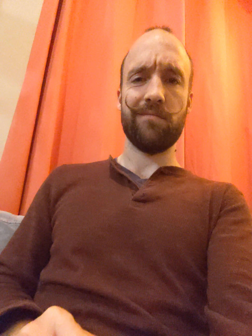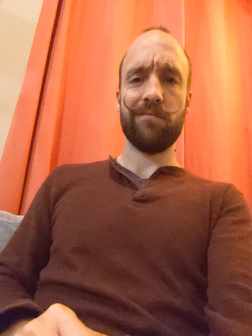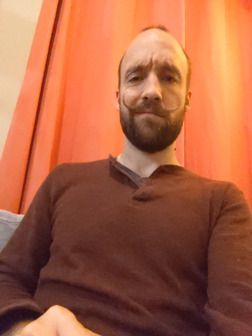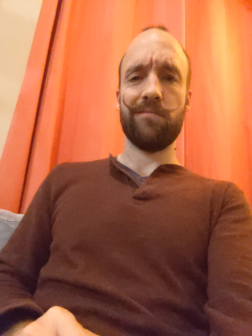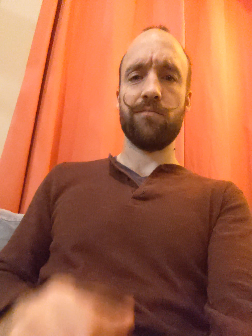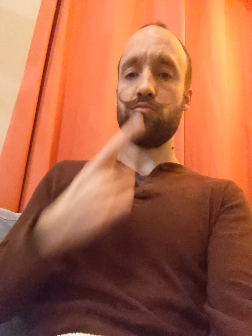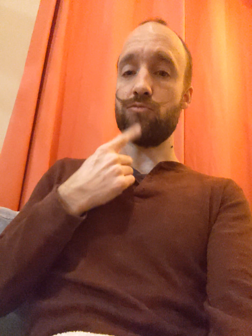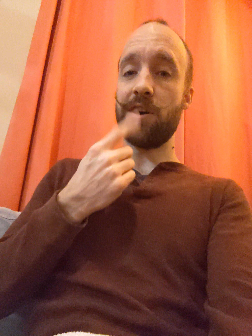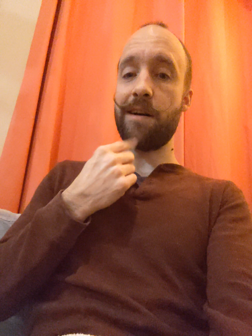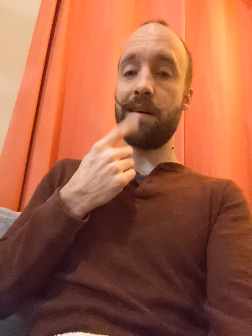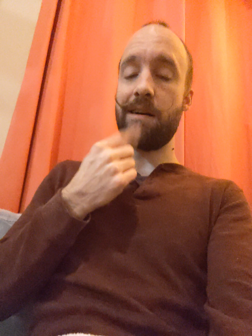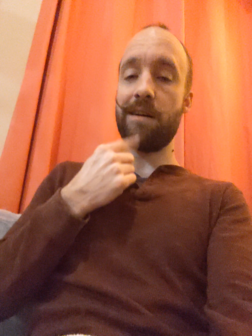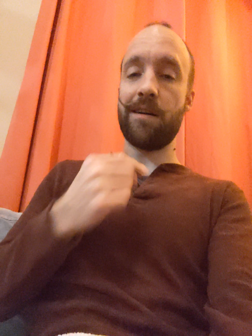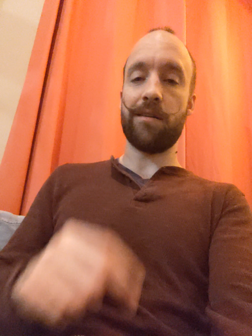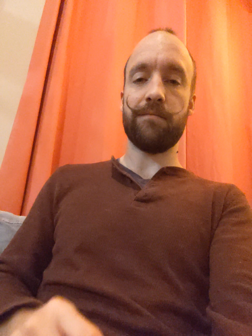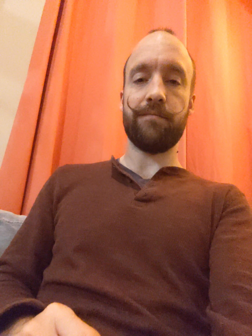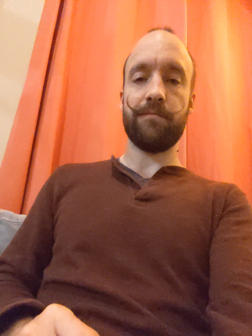red